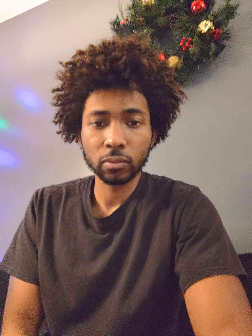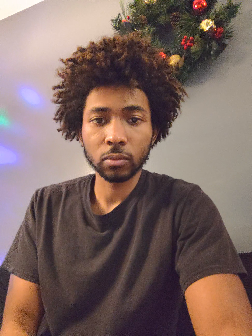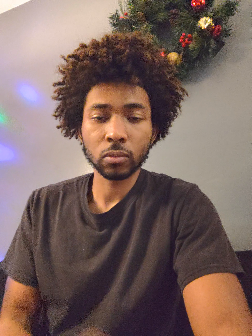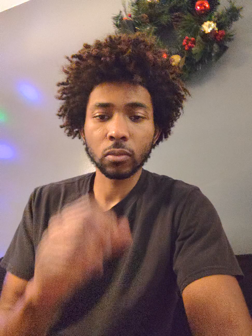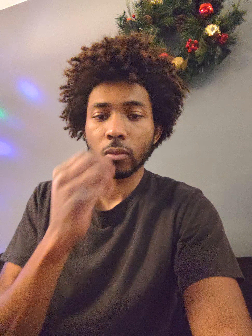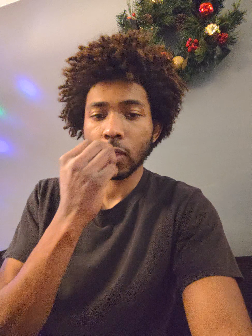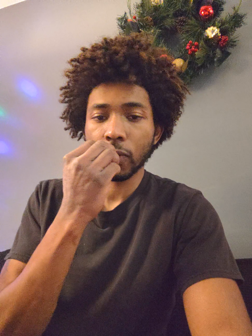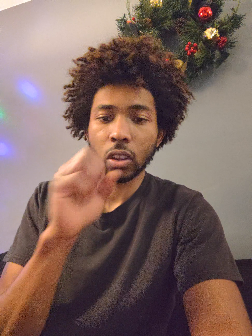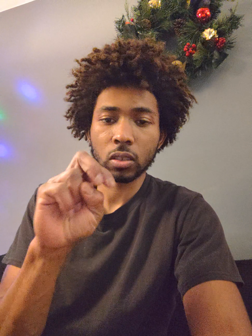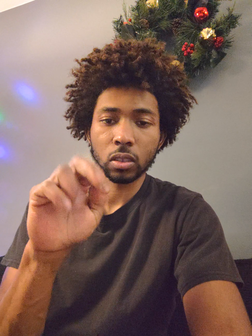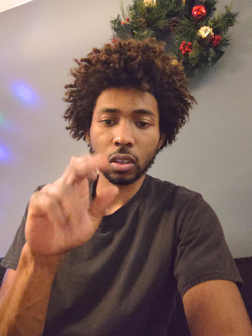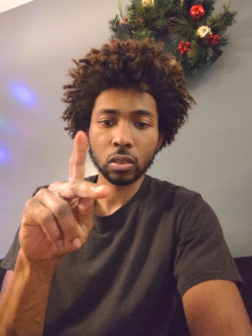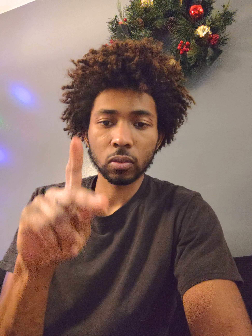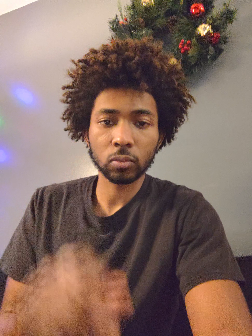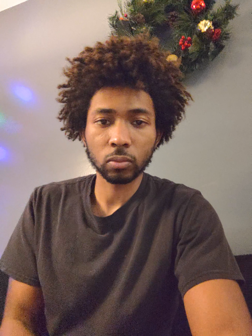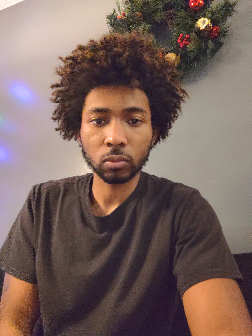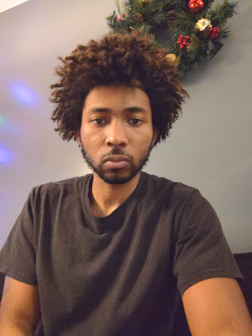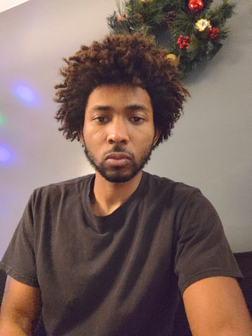snack